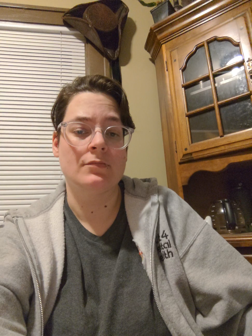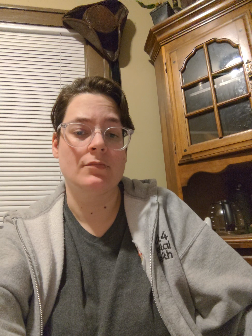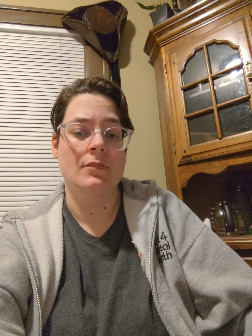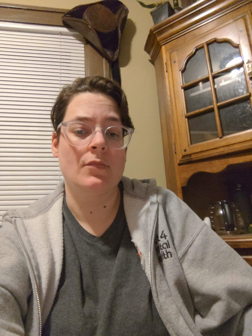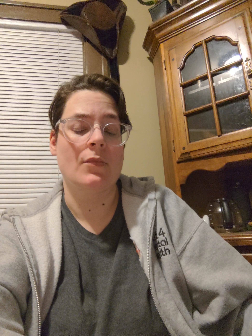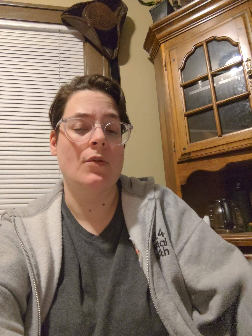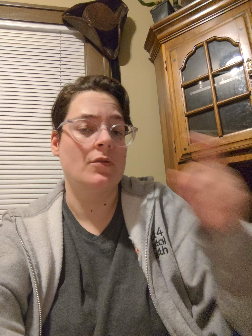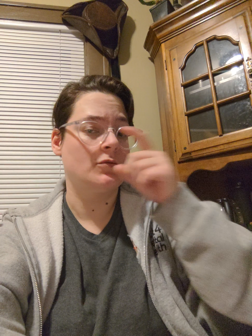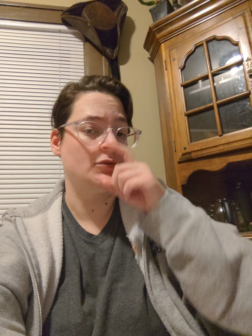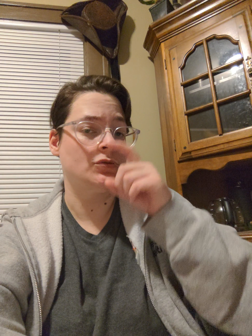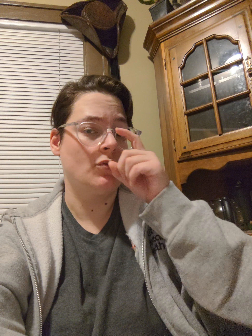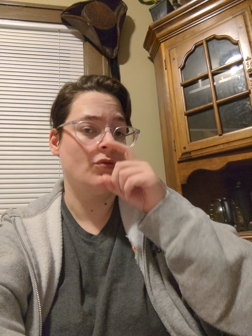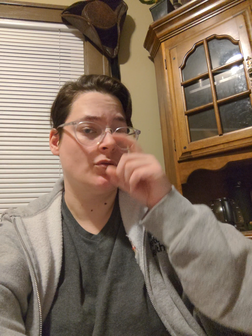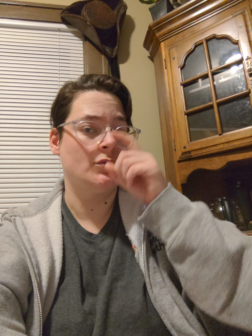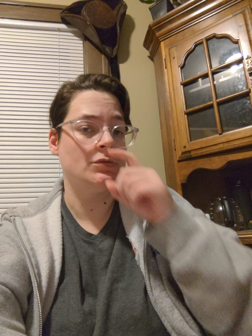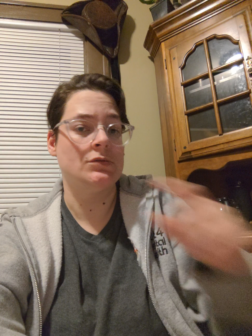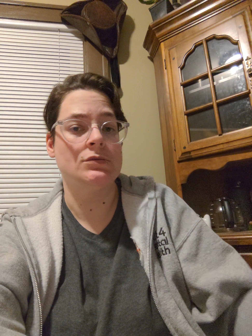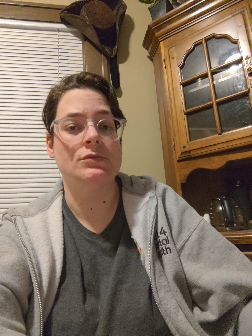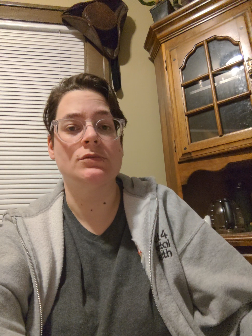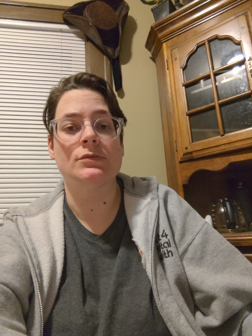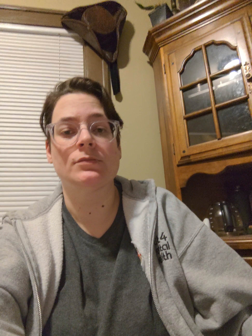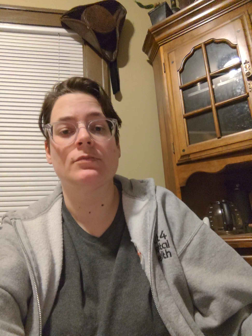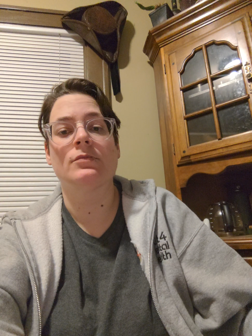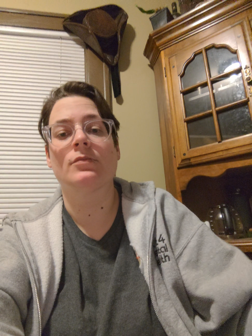doll